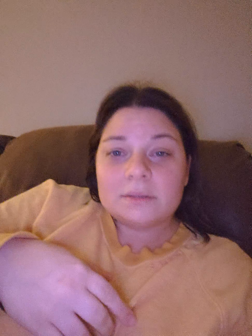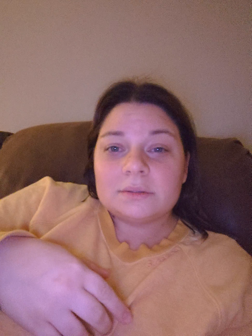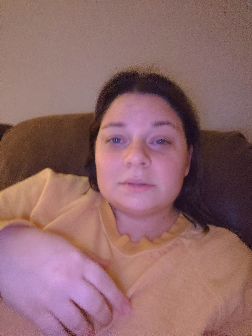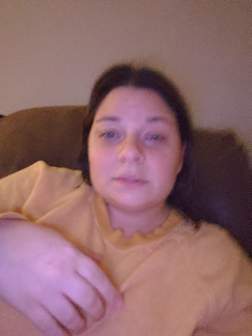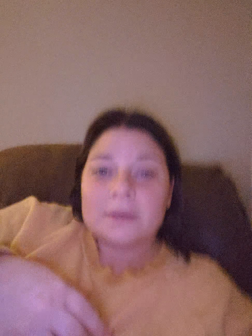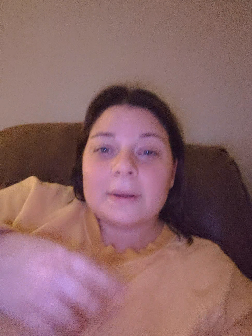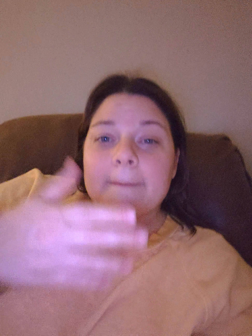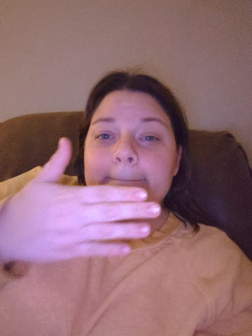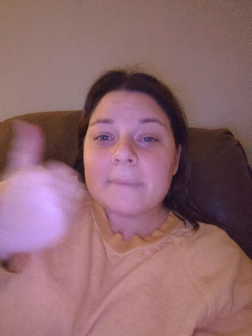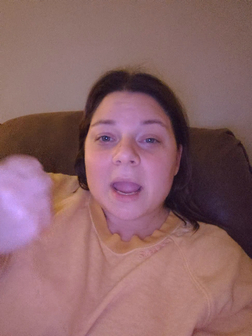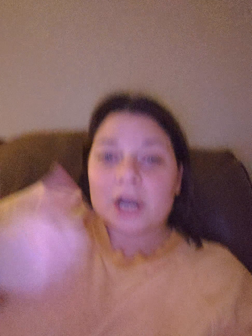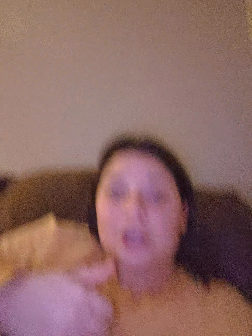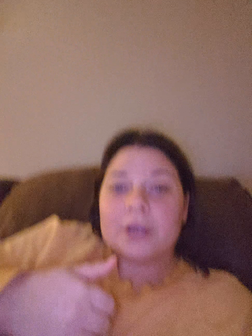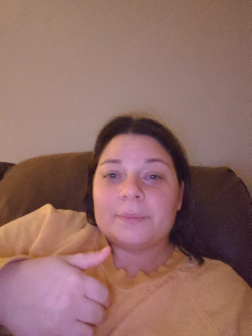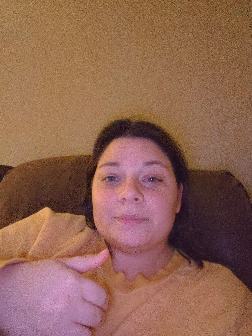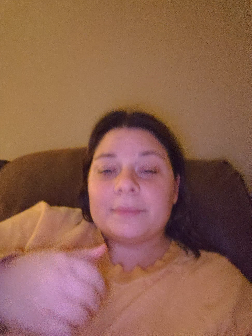better